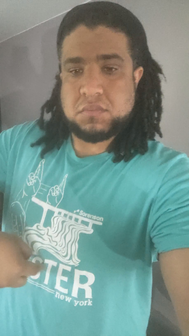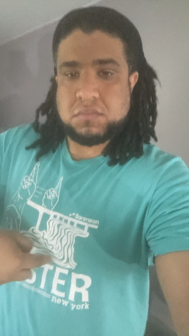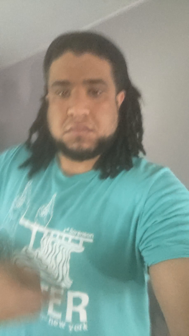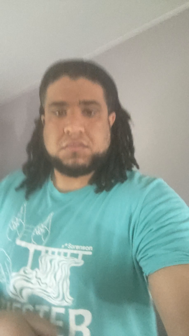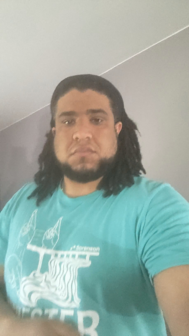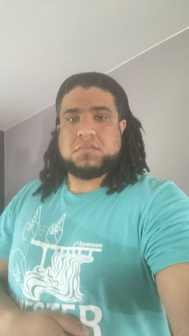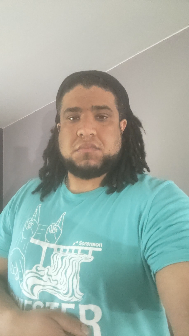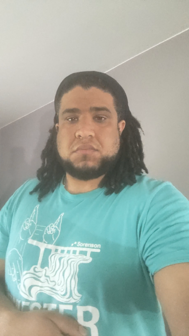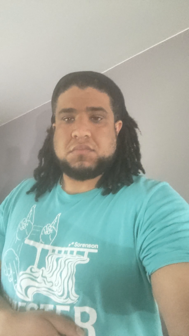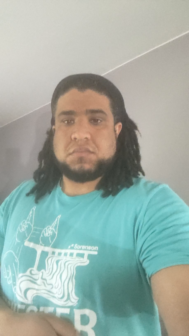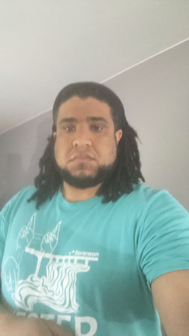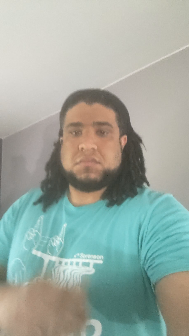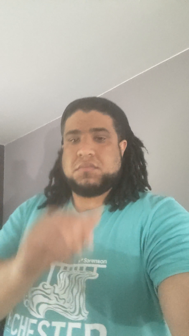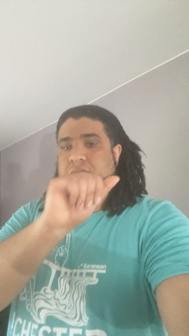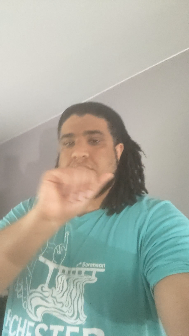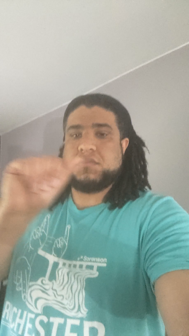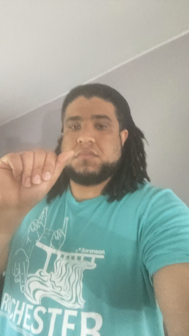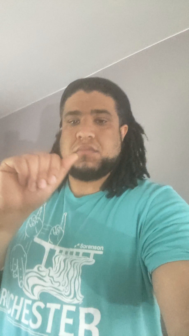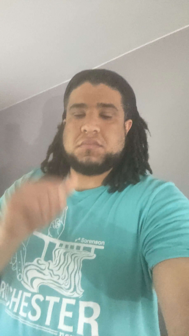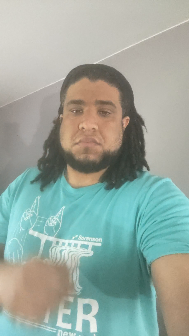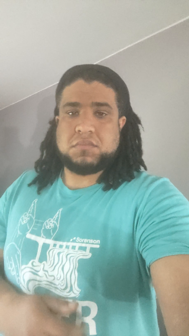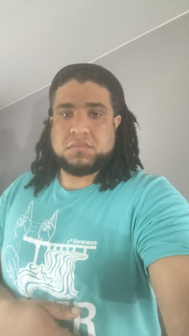a